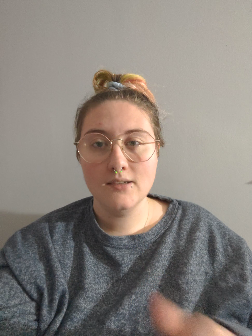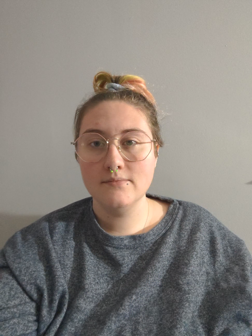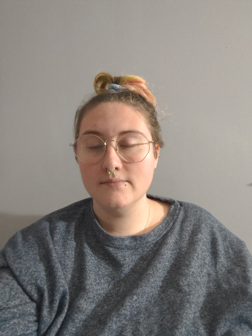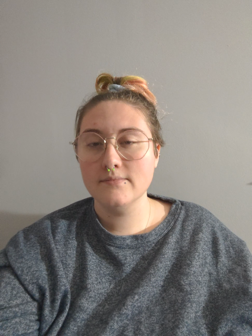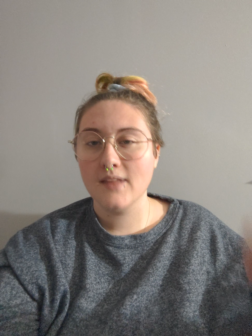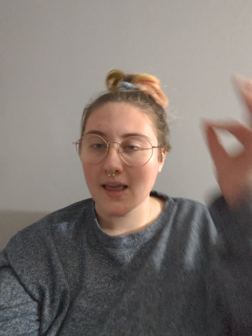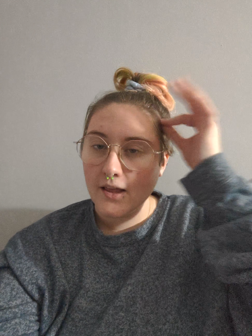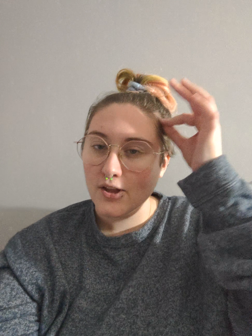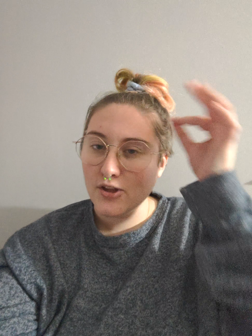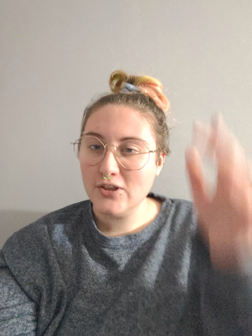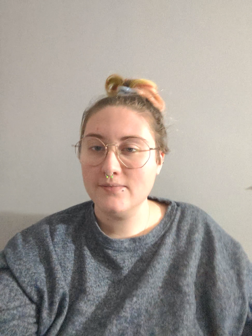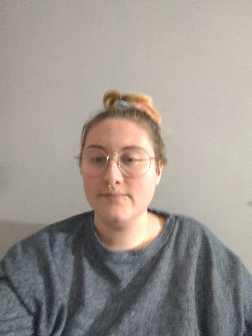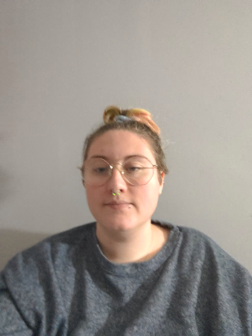hair